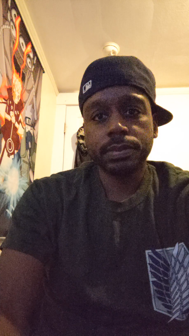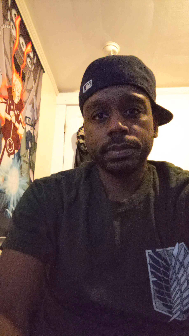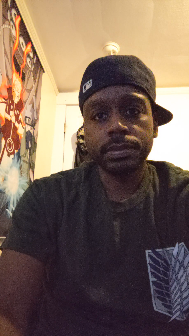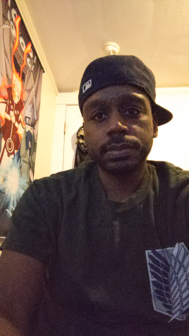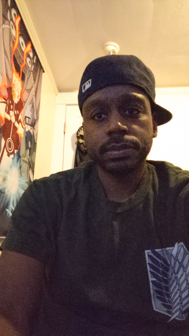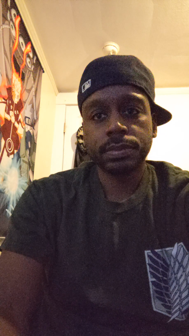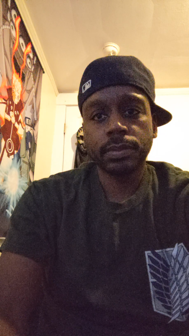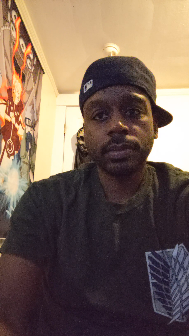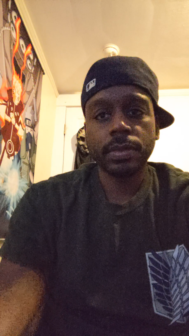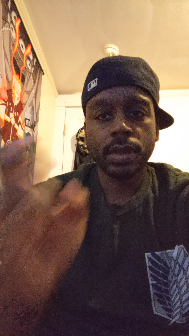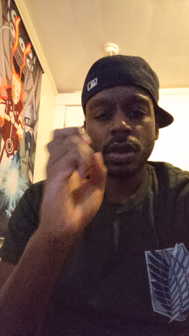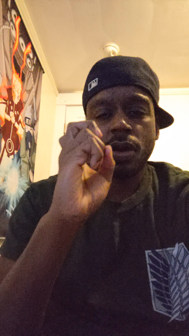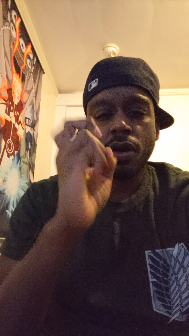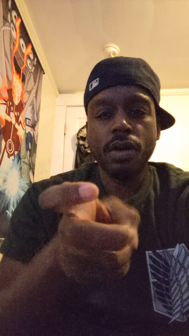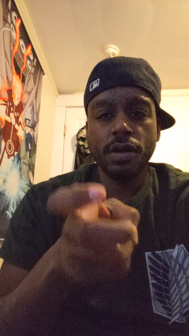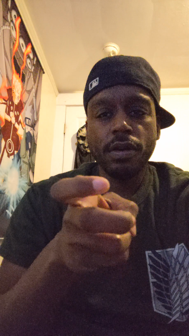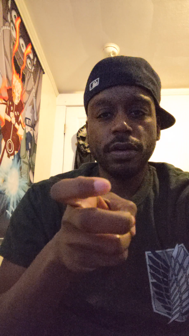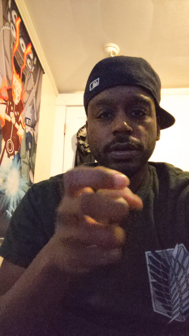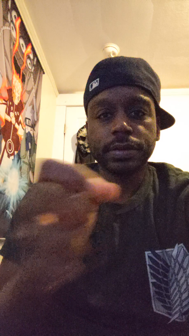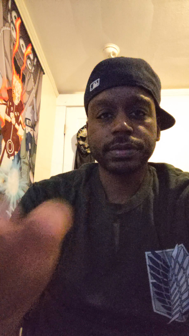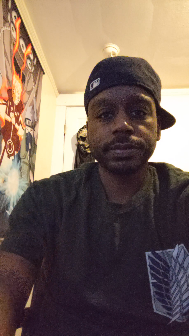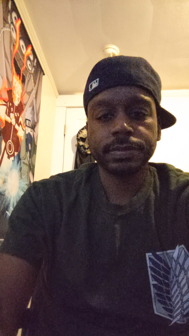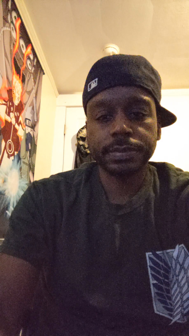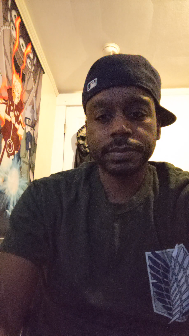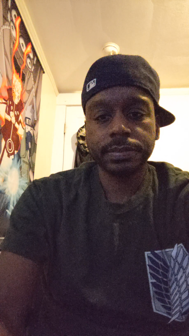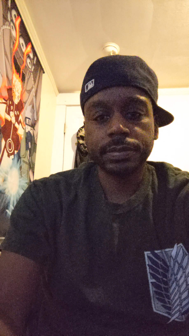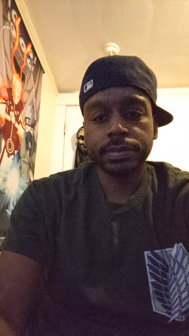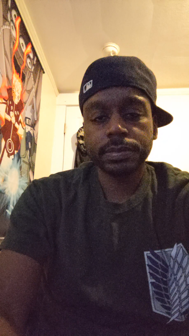hard